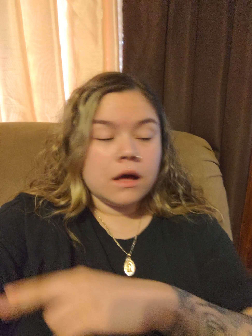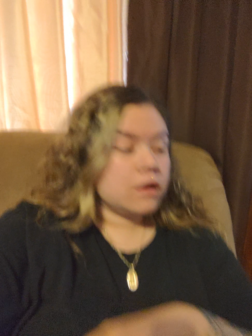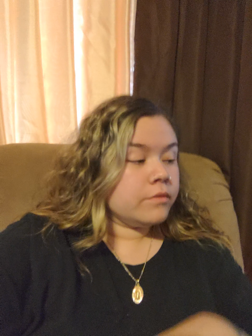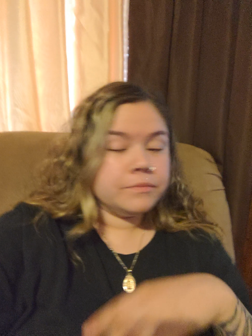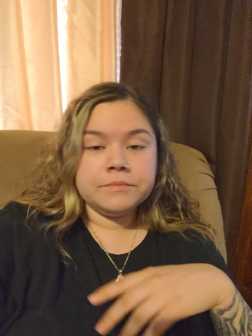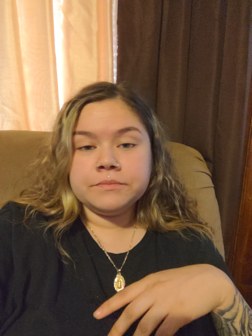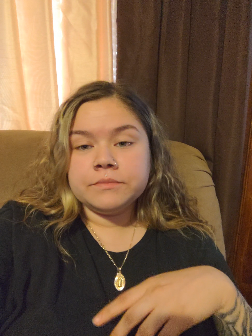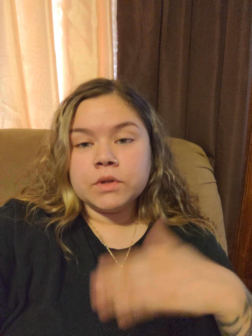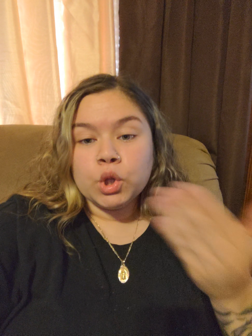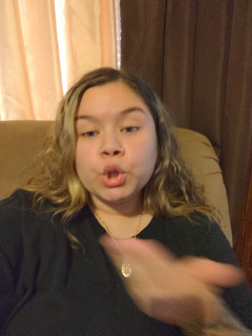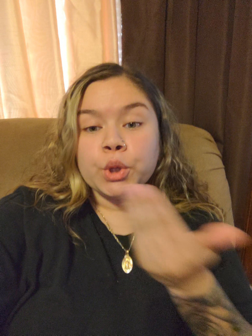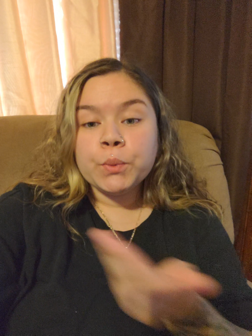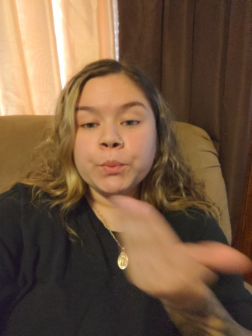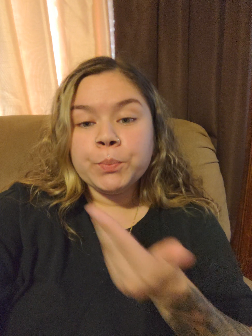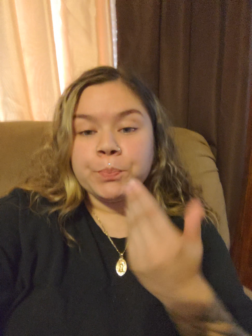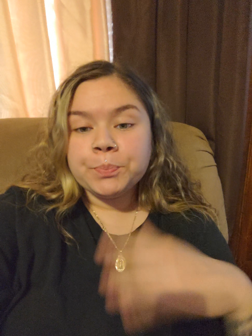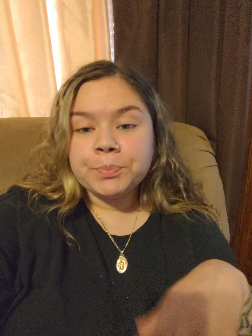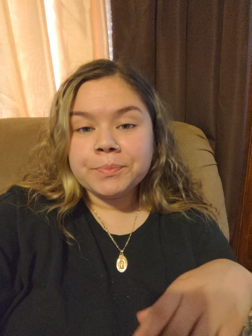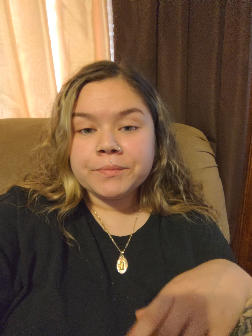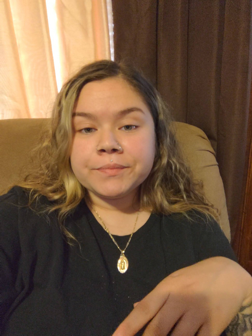new